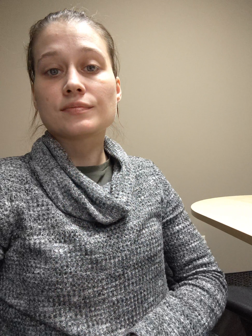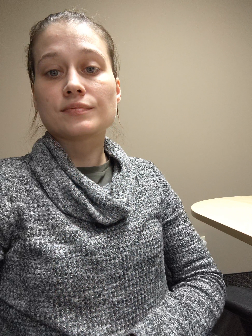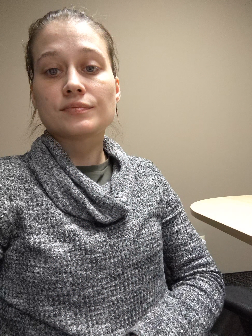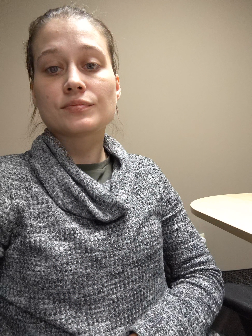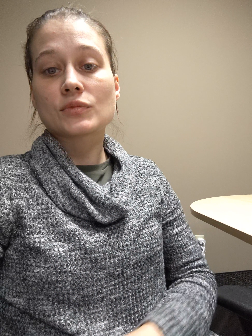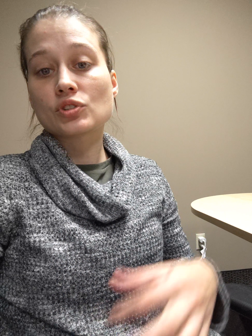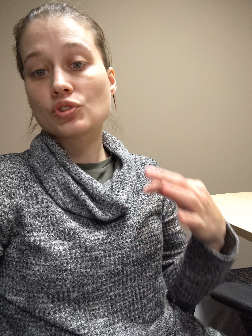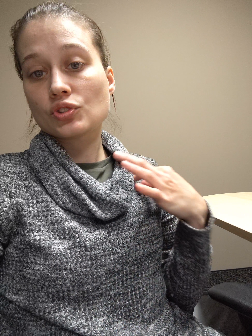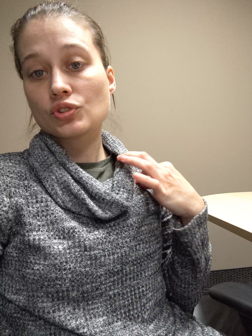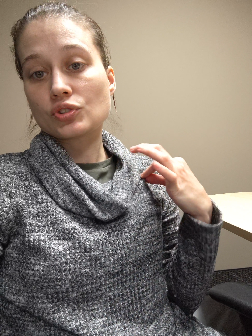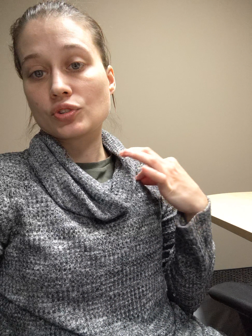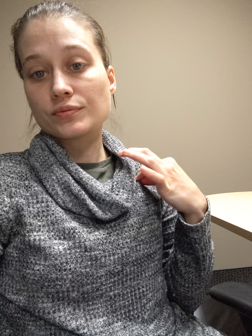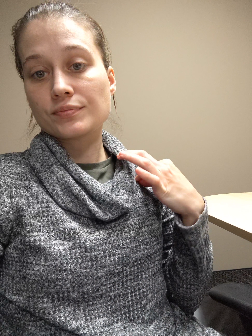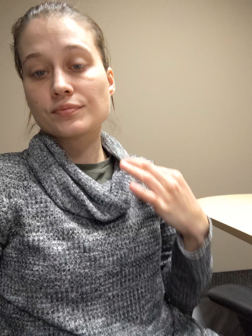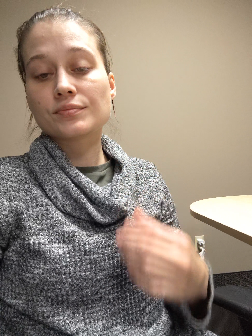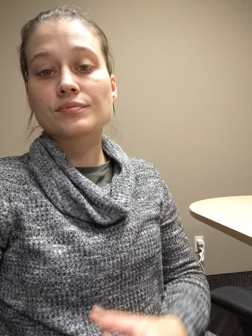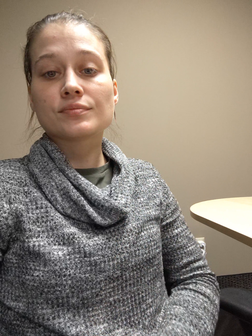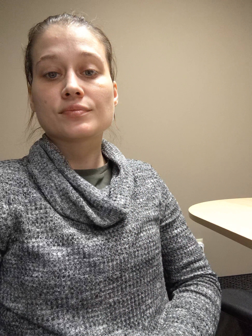shirt